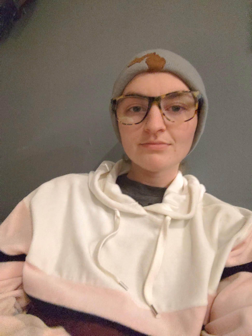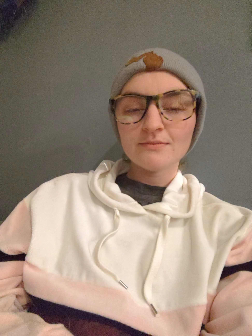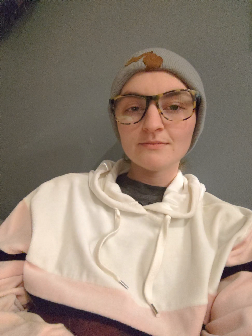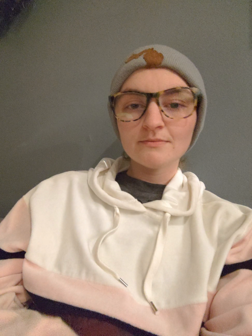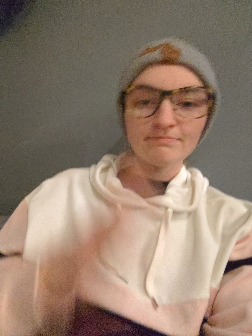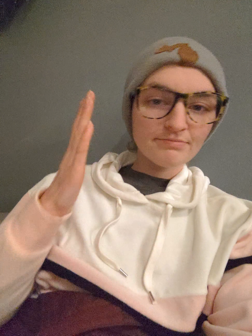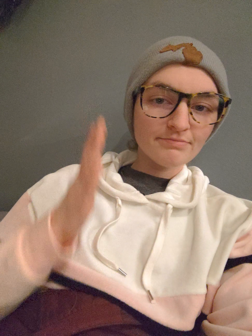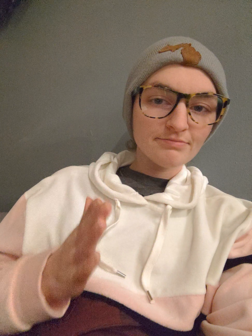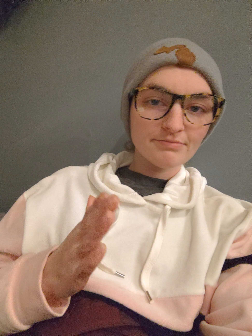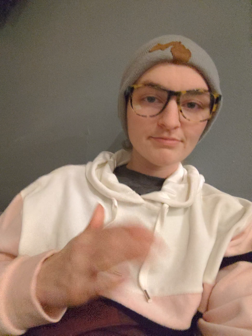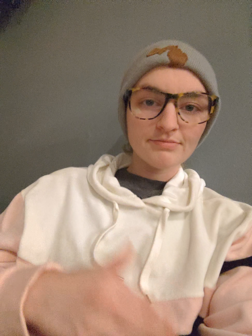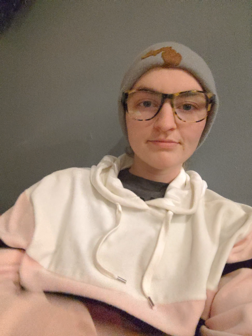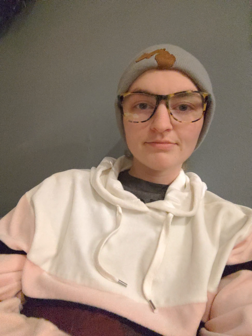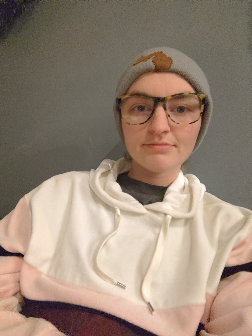beside